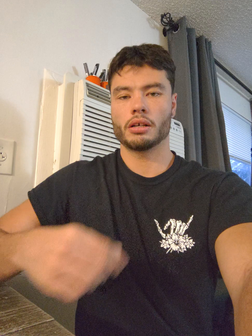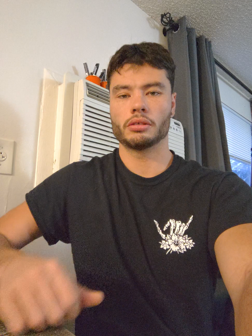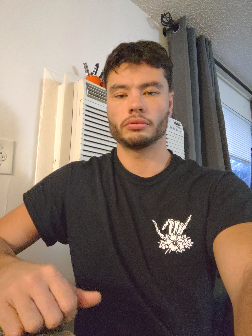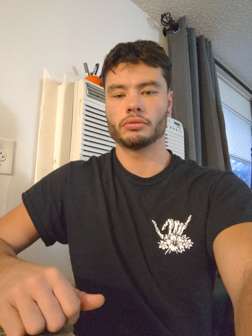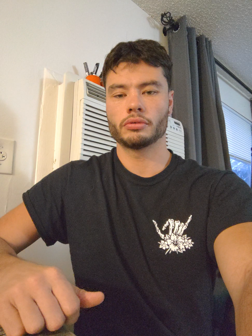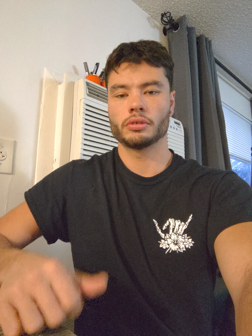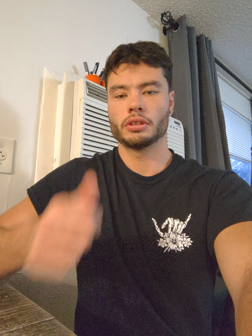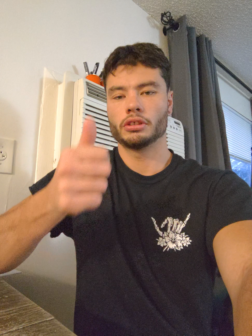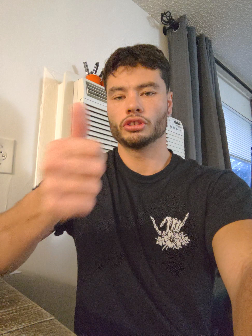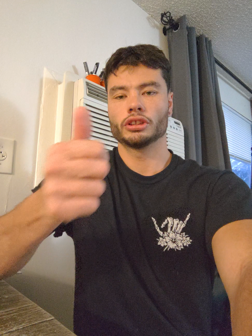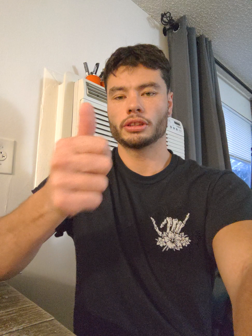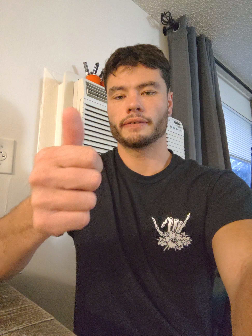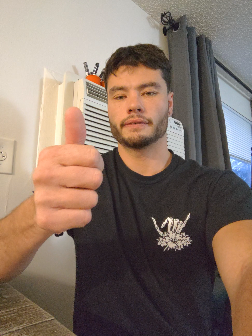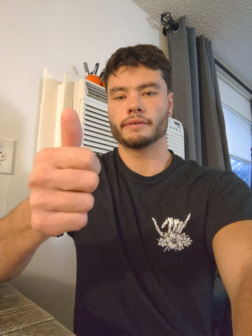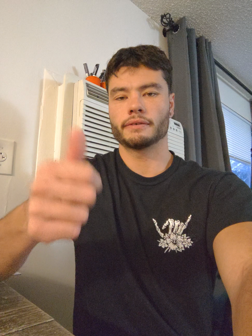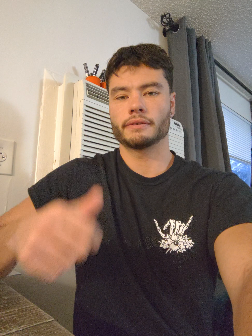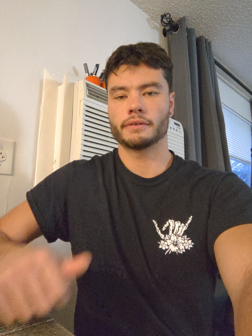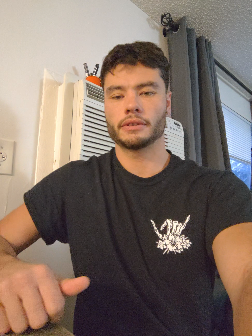yourself